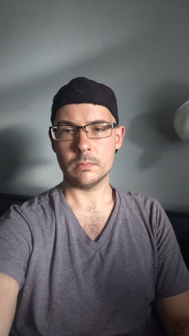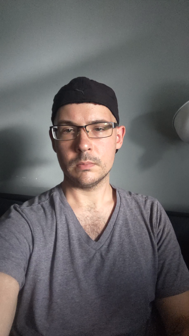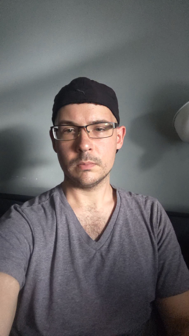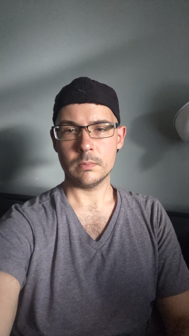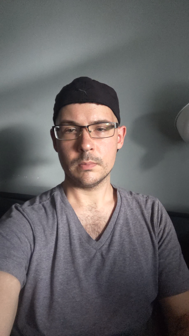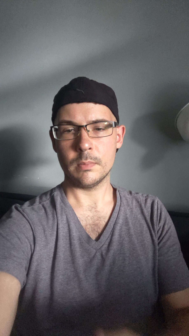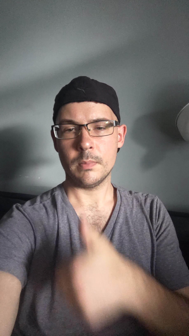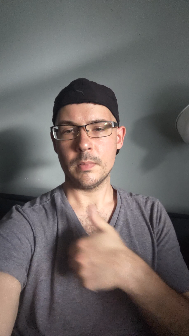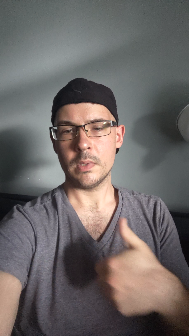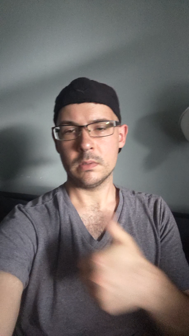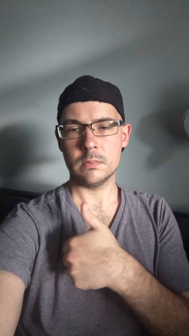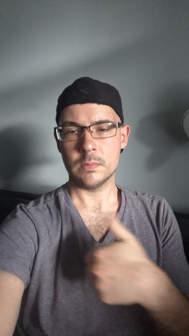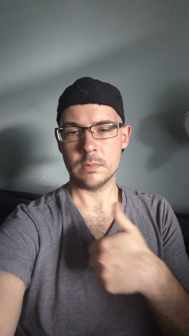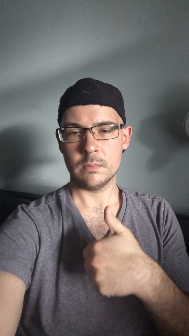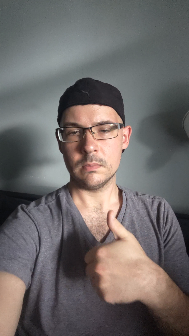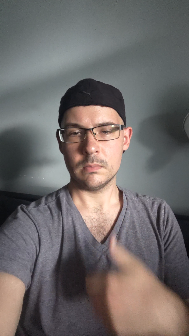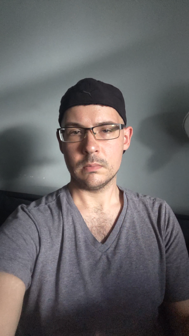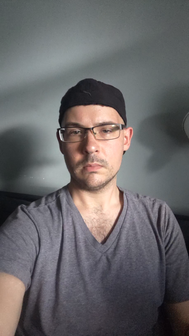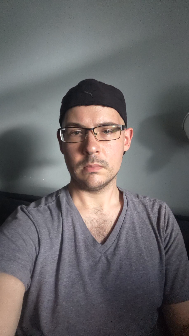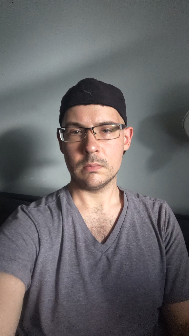basement